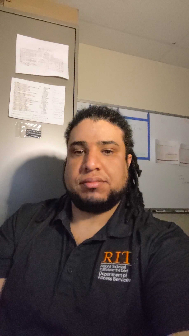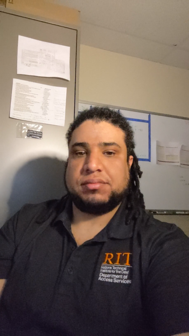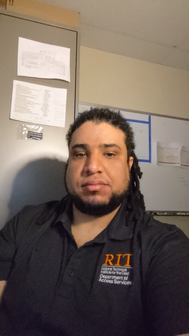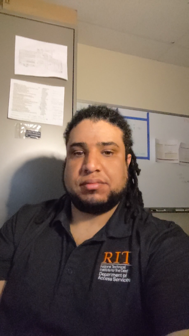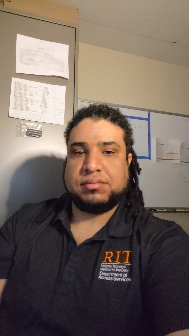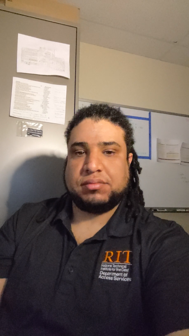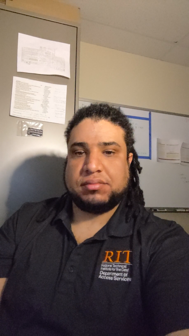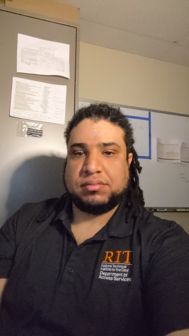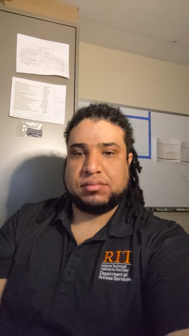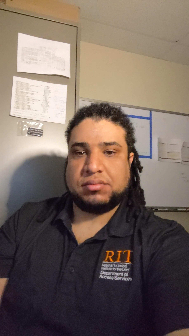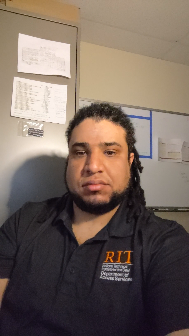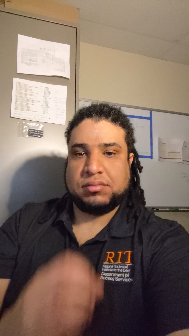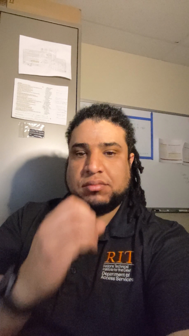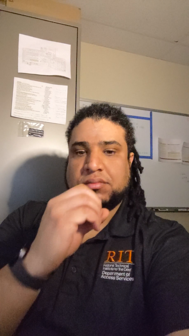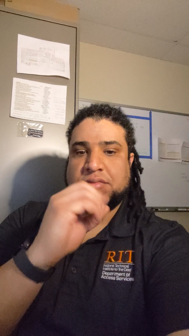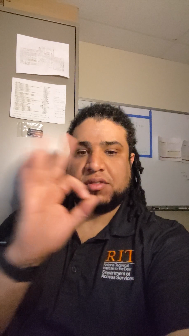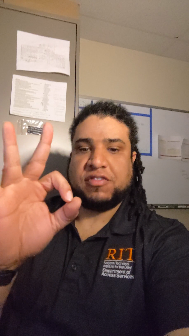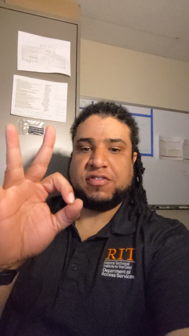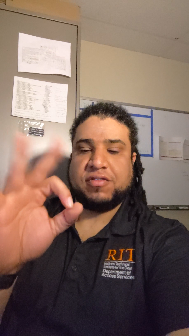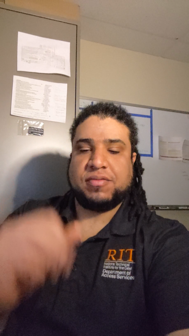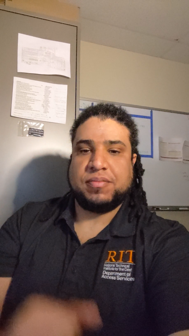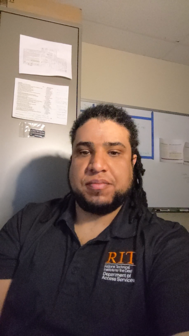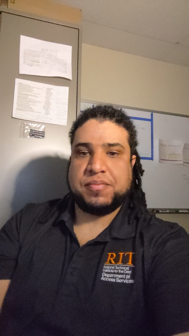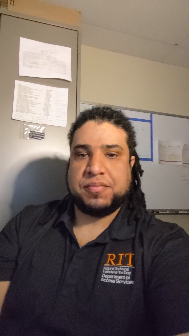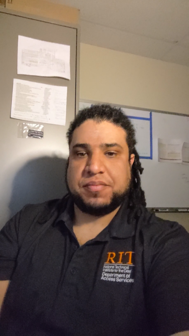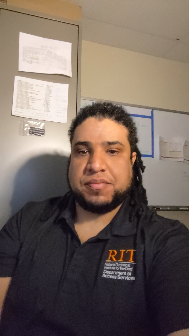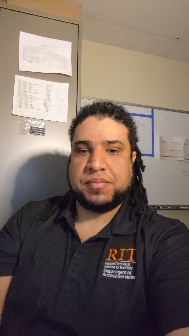off